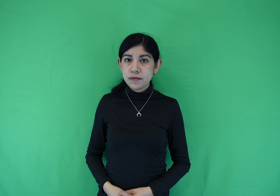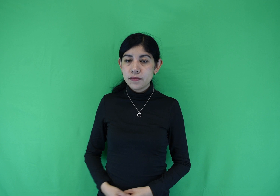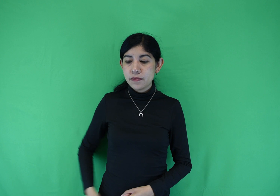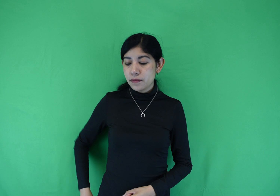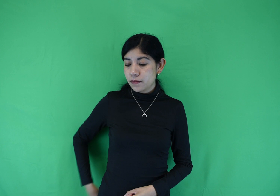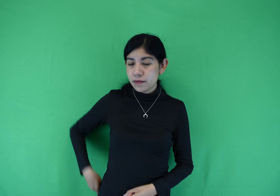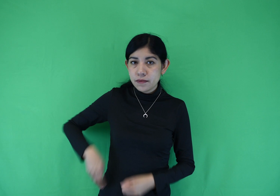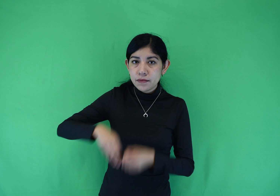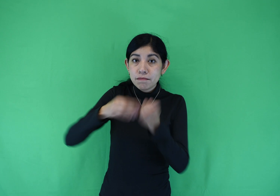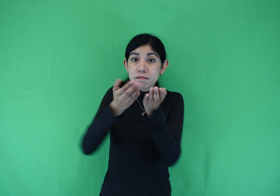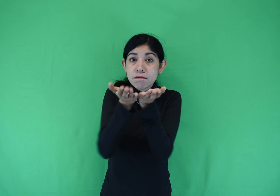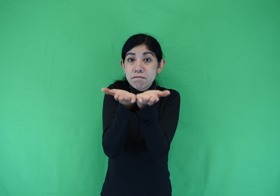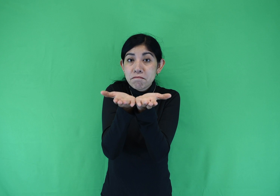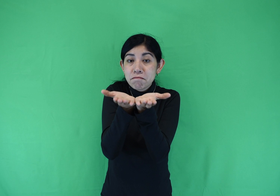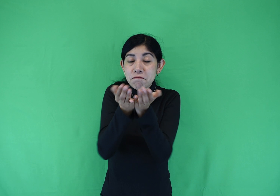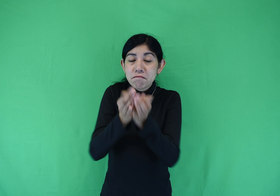cartera